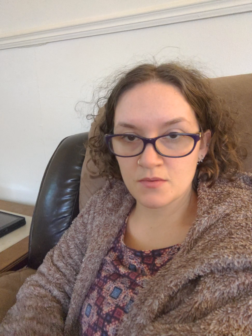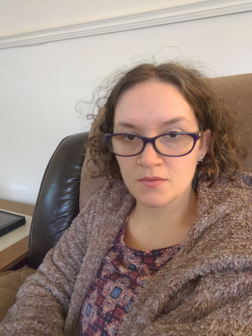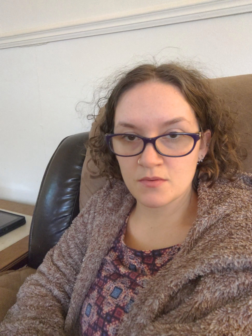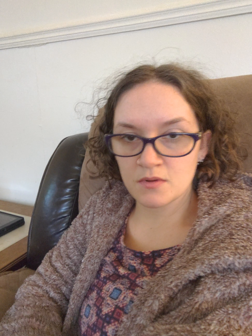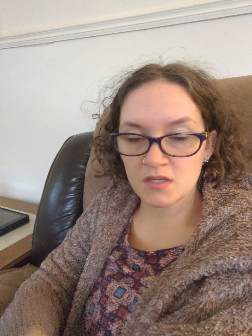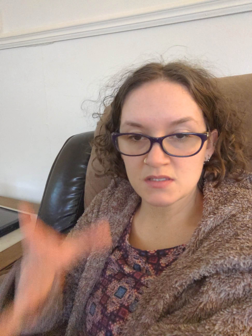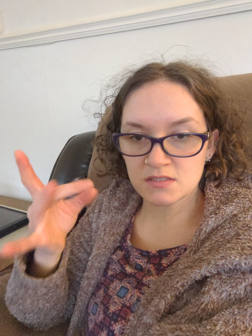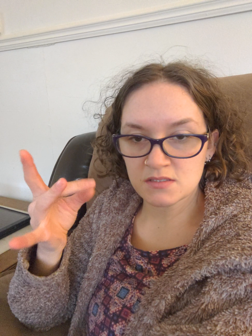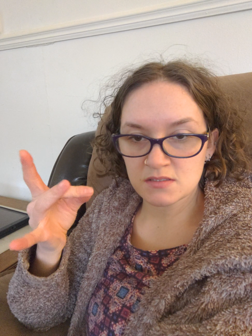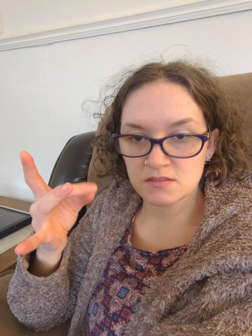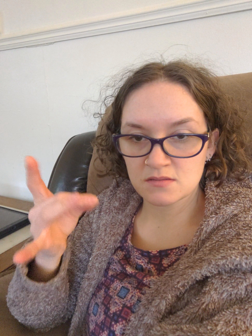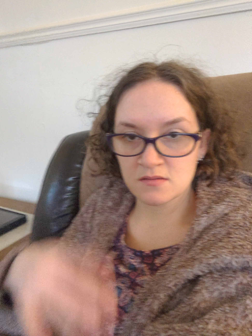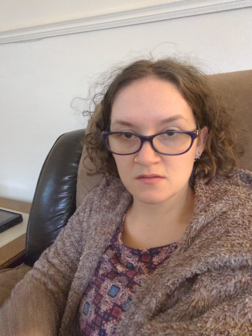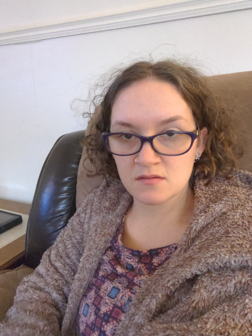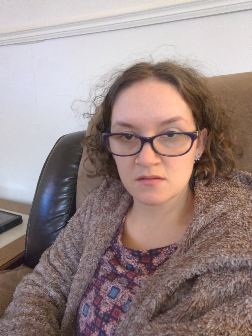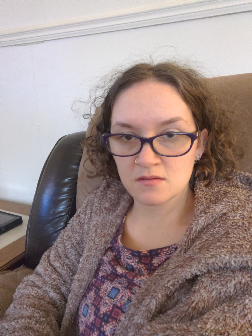sticky